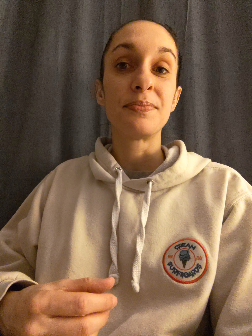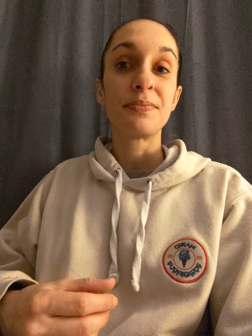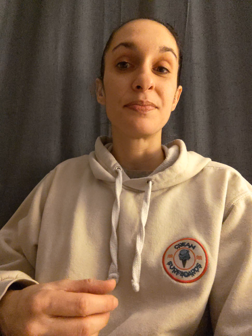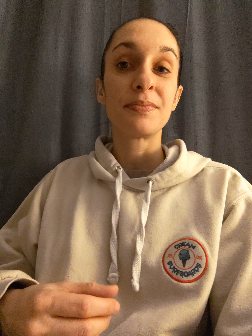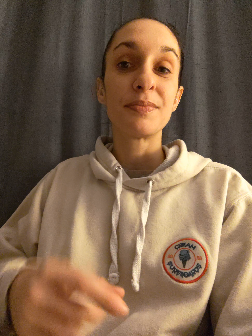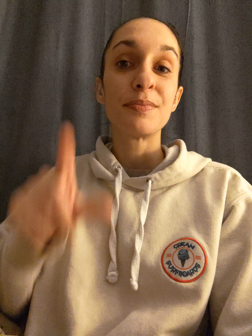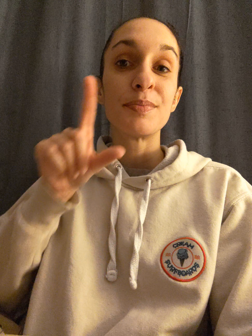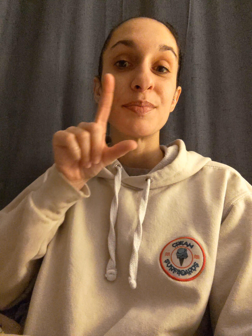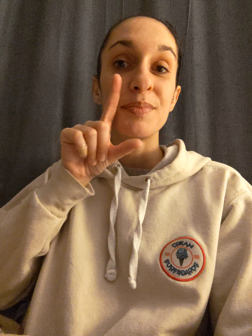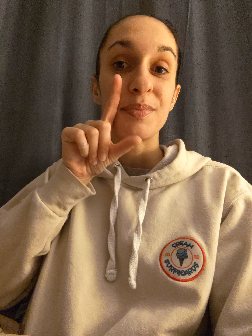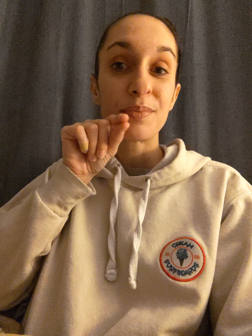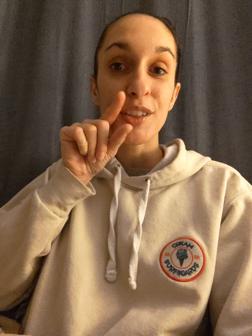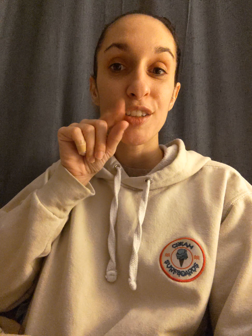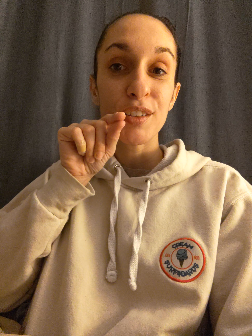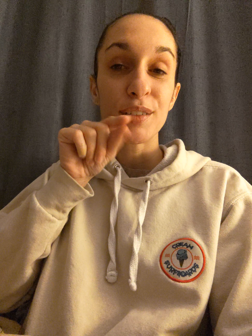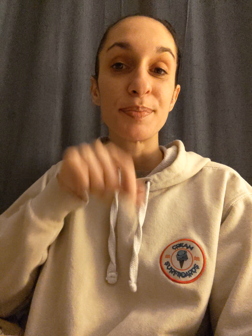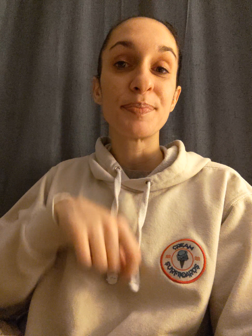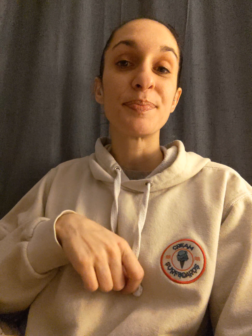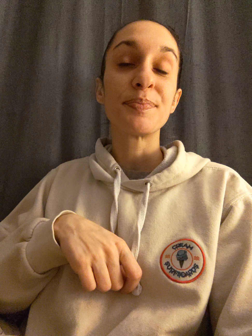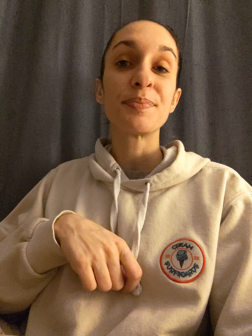bird